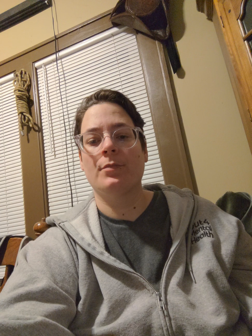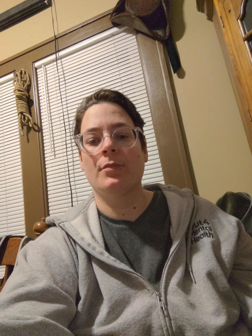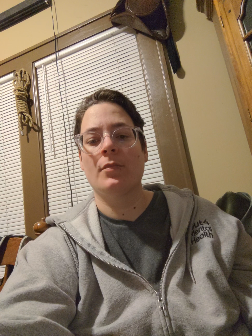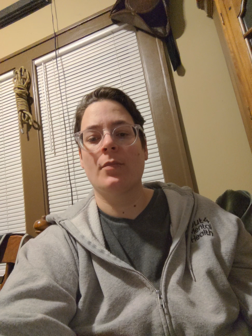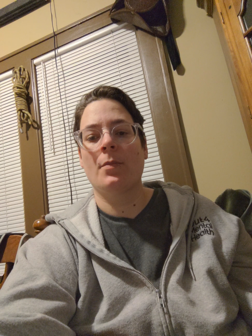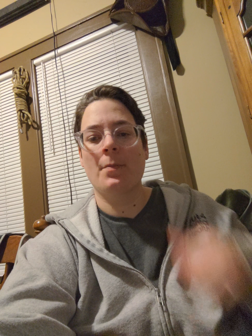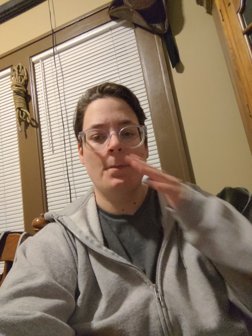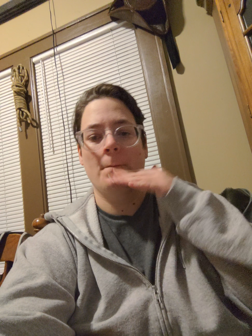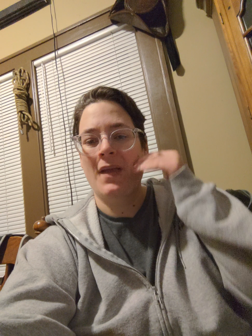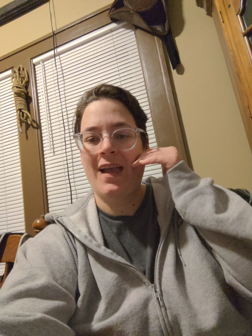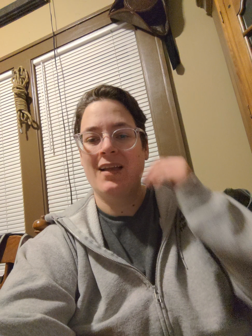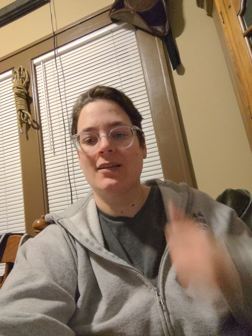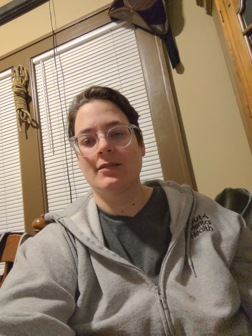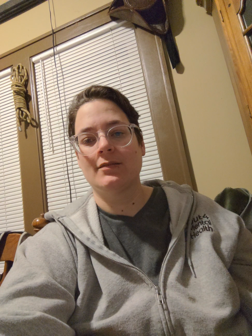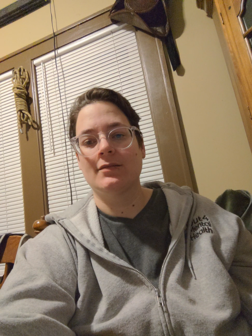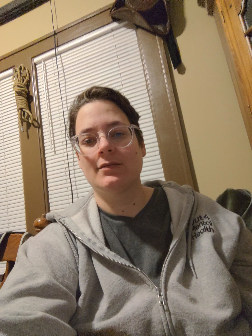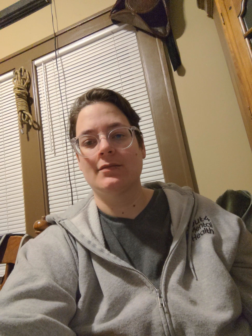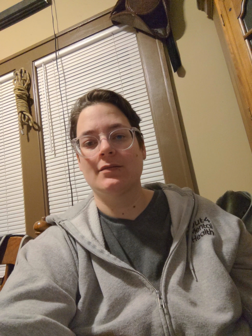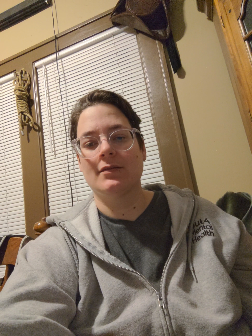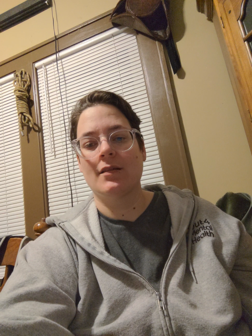smile